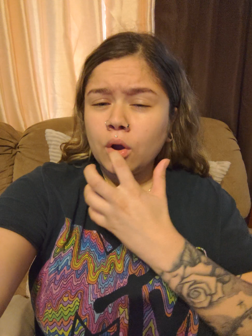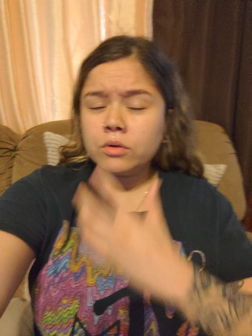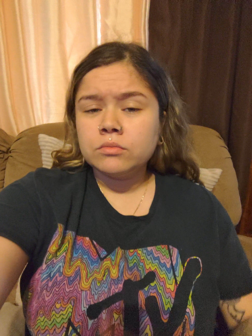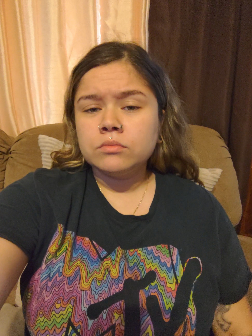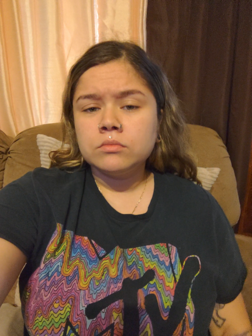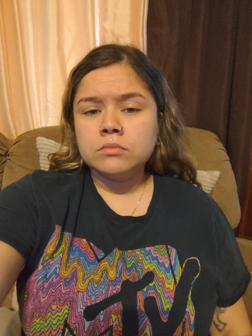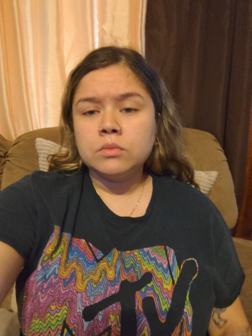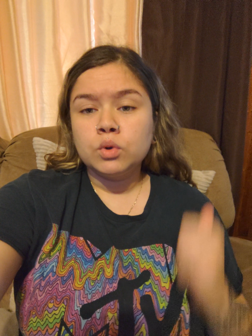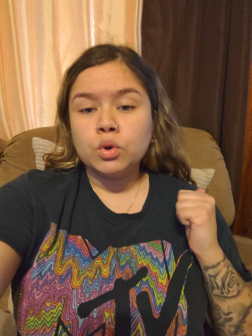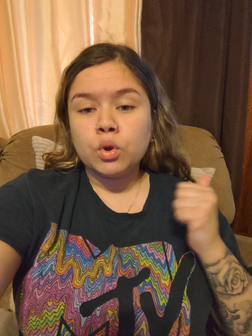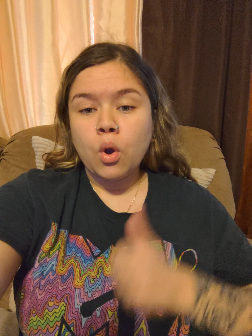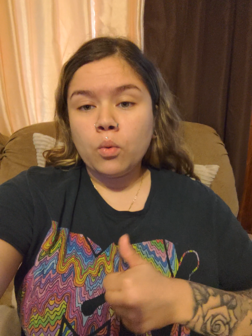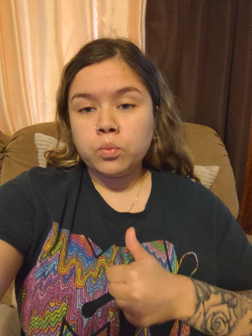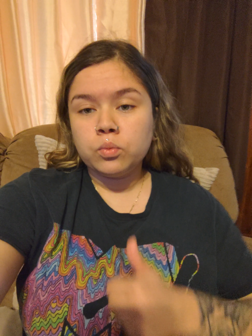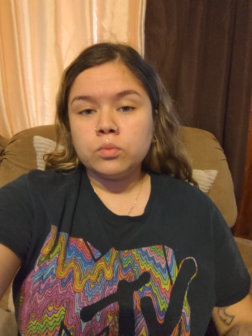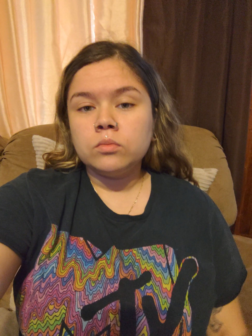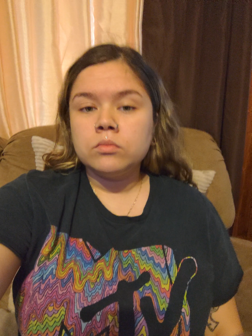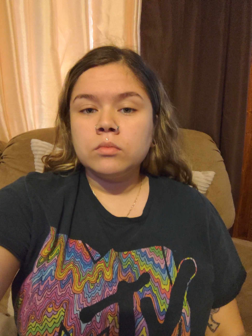coats